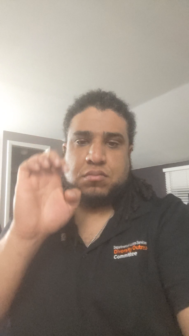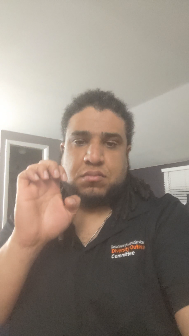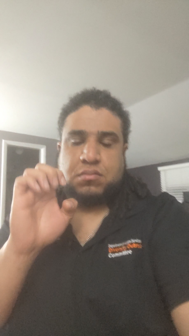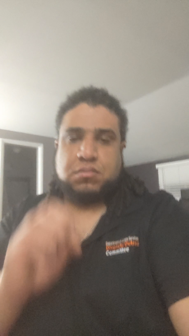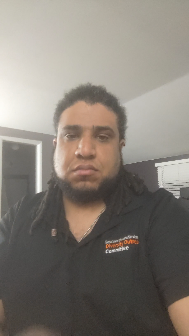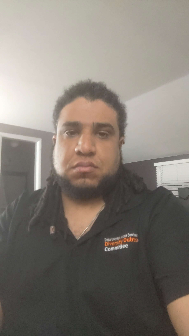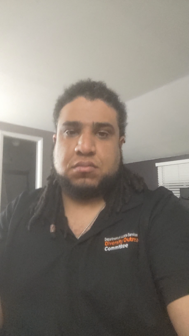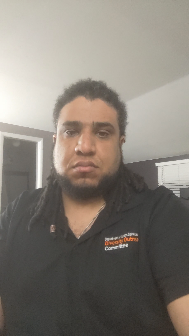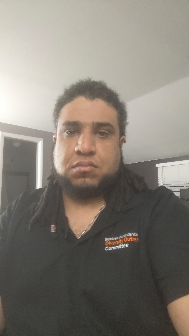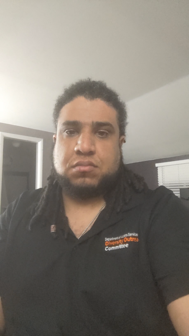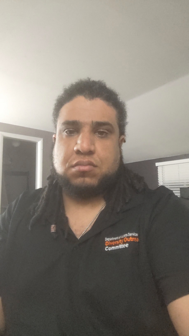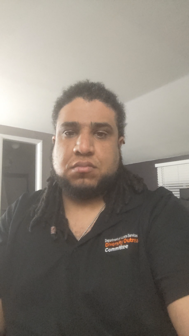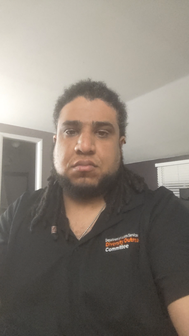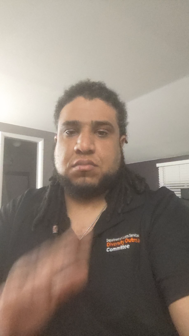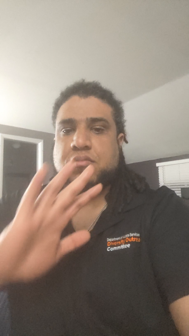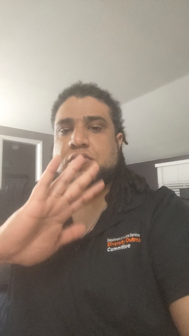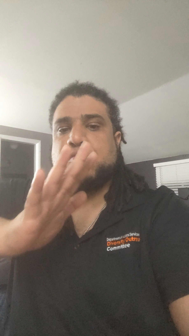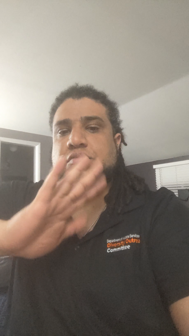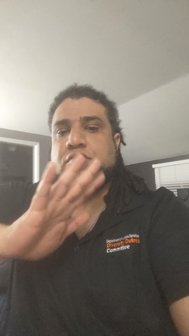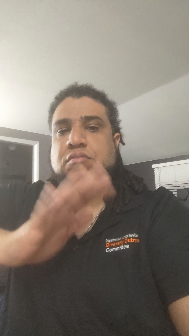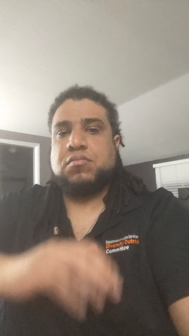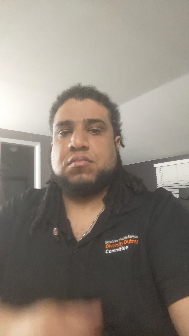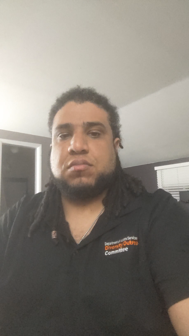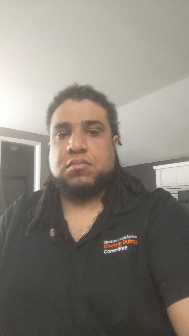cheese